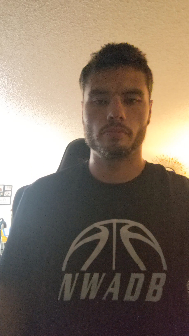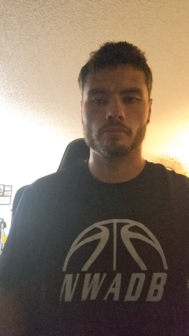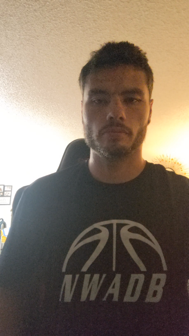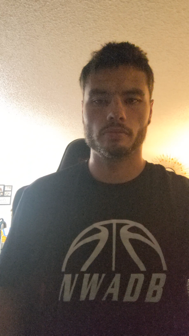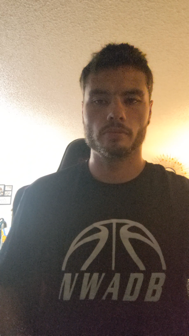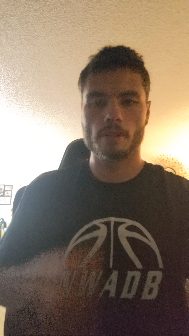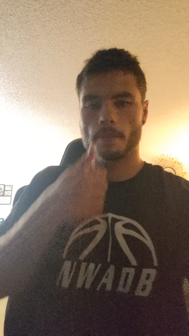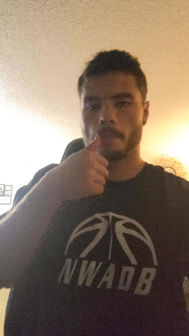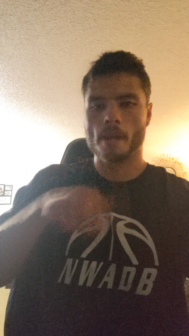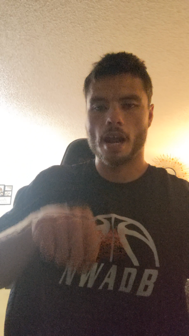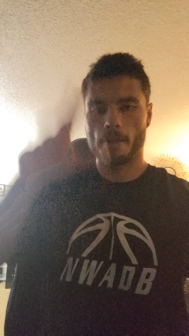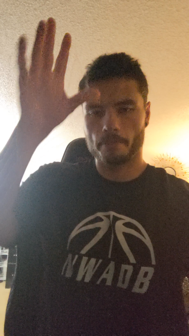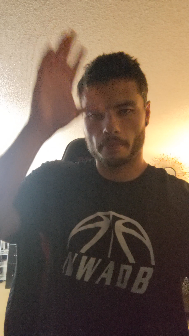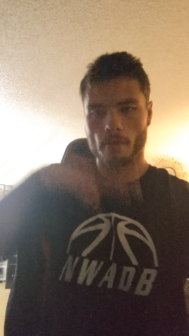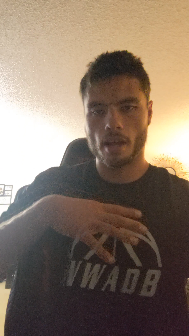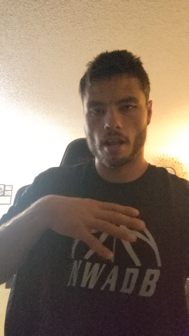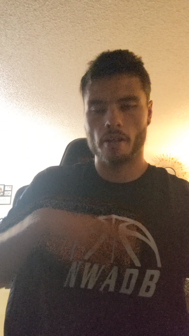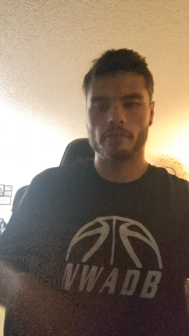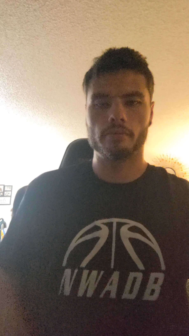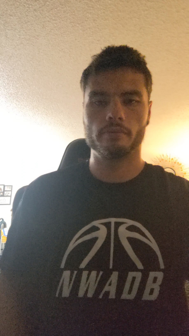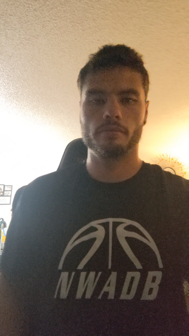mailman